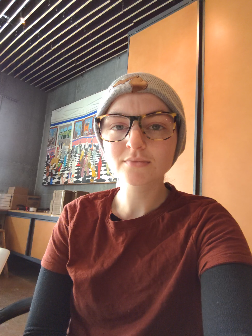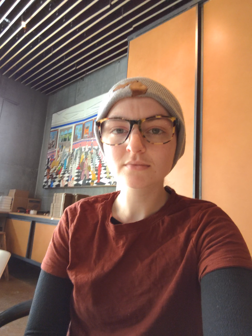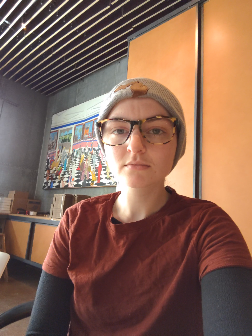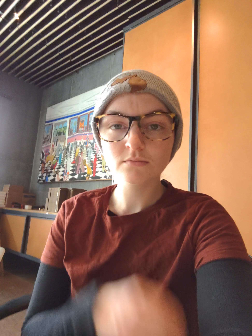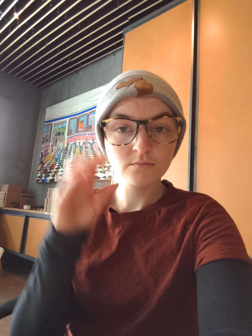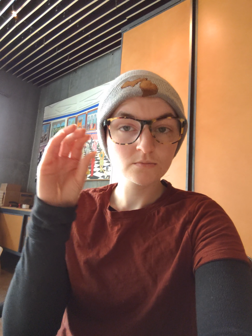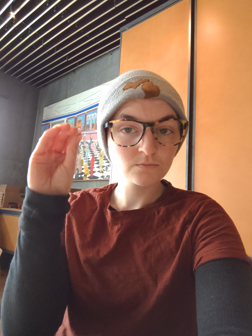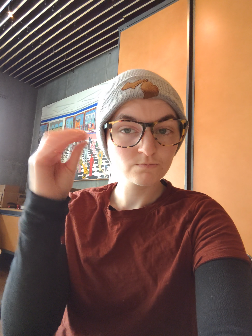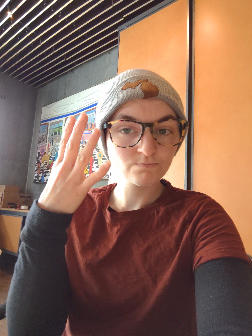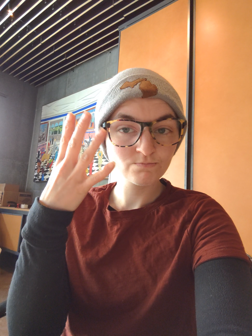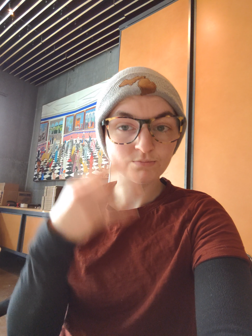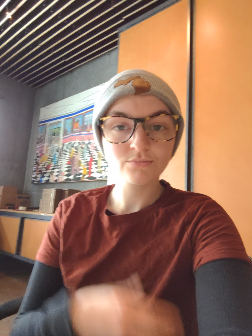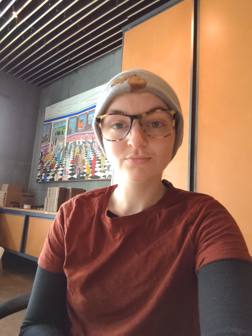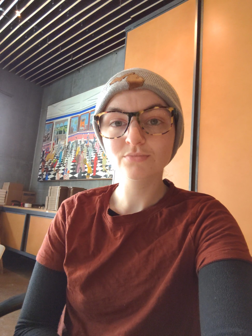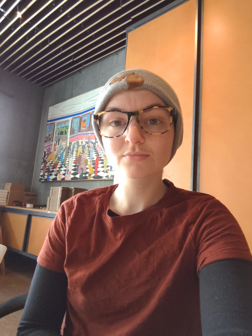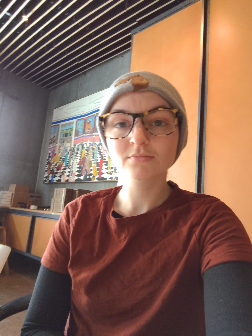sun